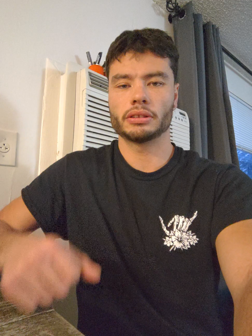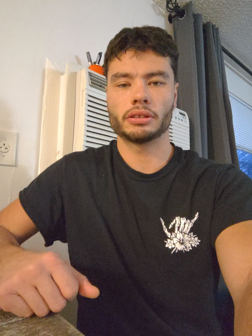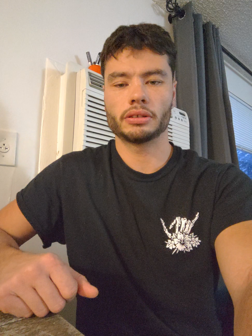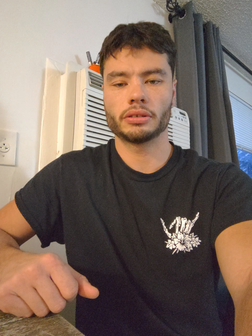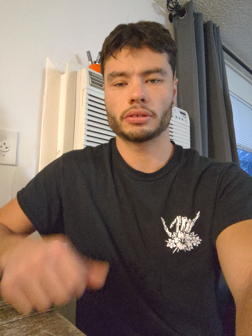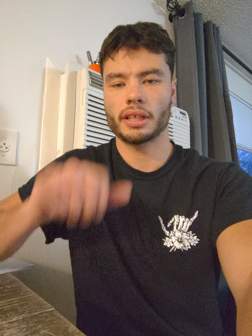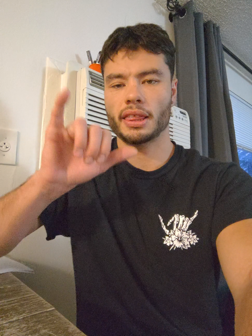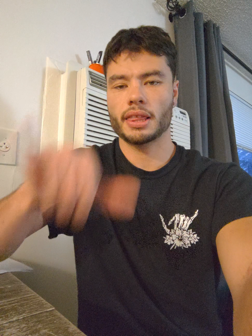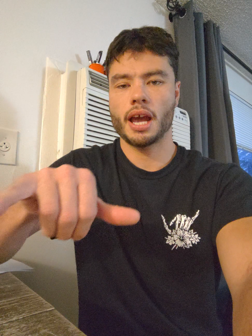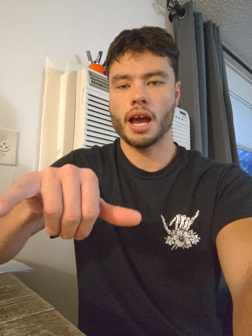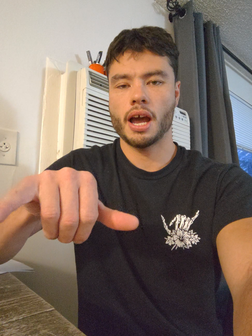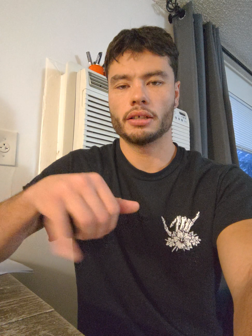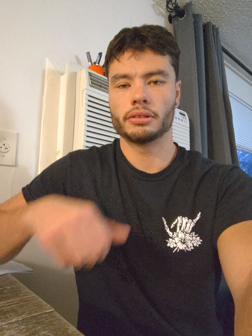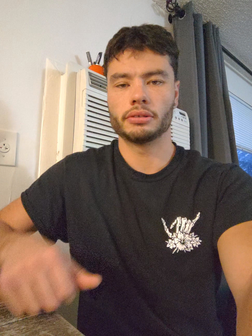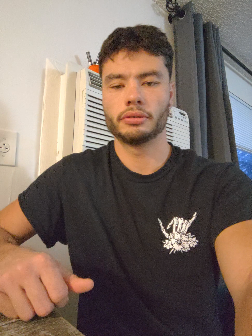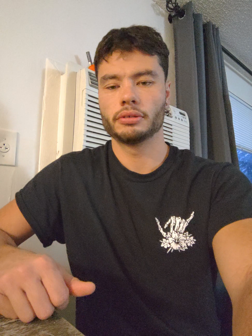that